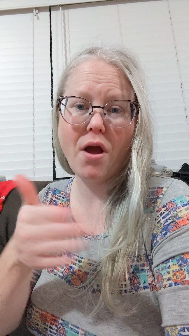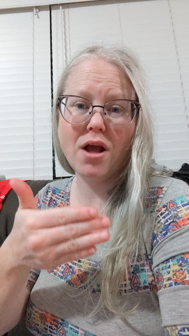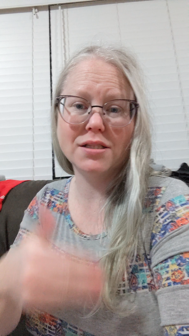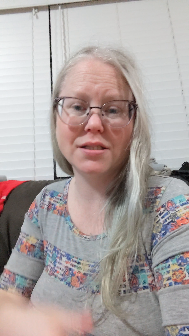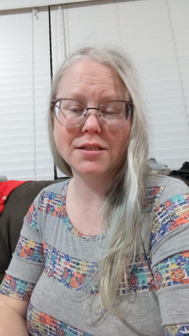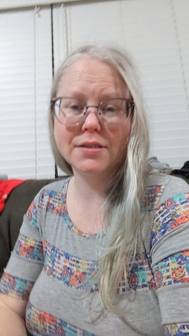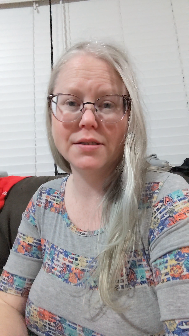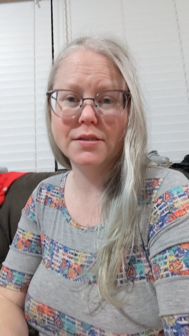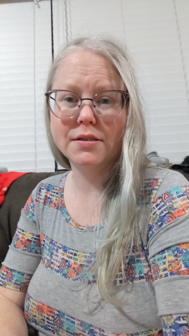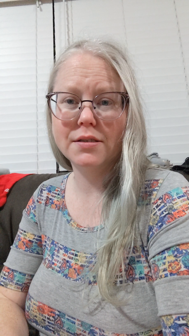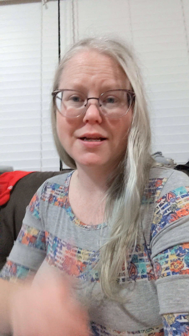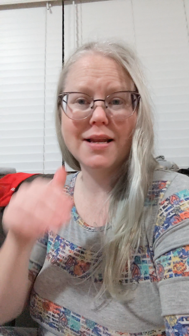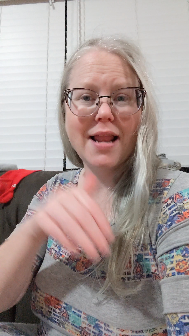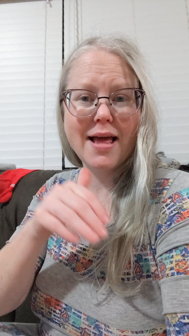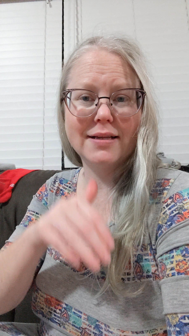night night